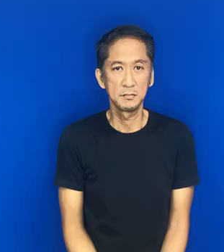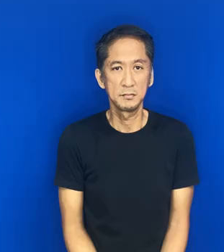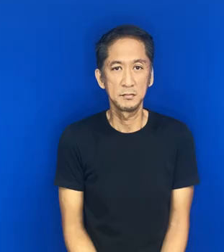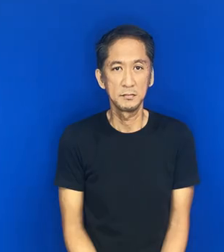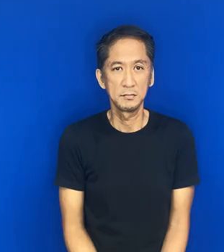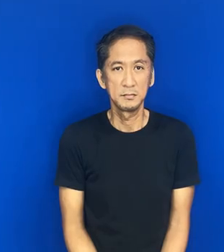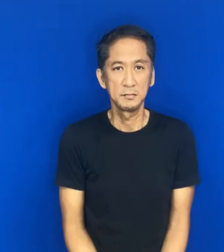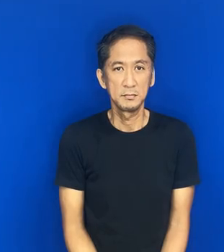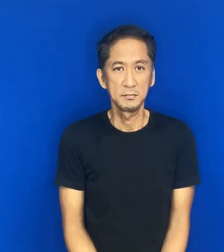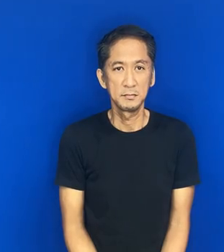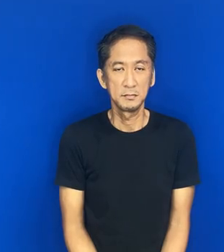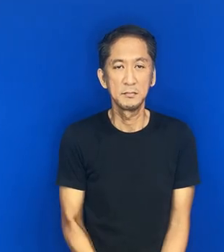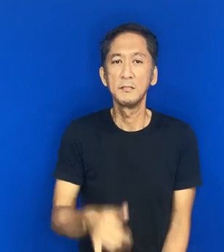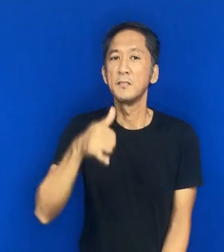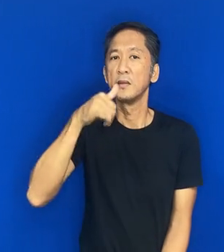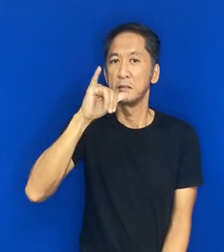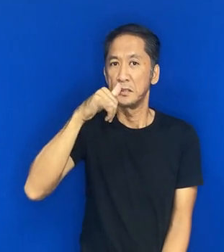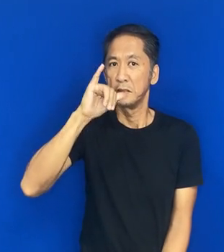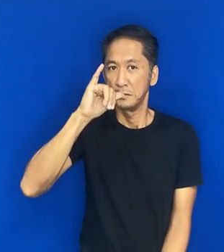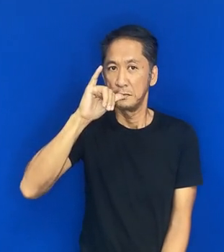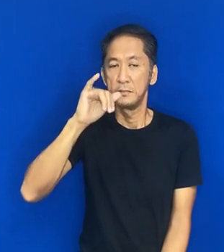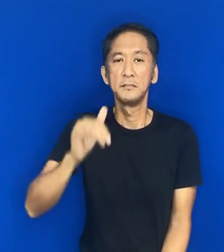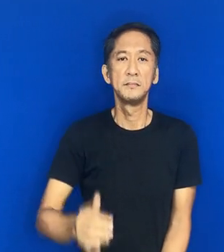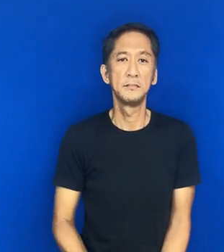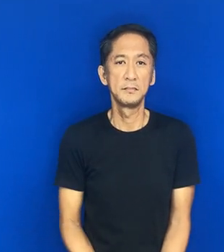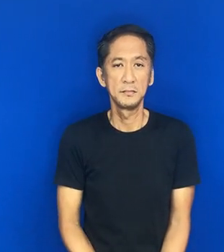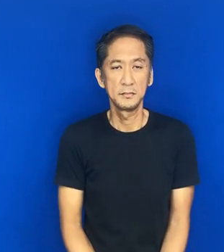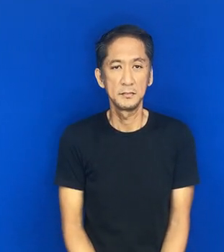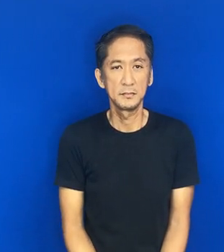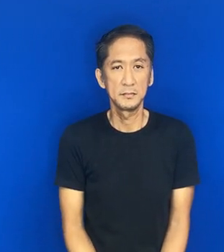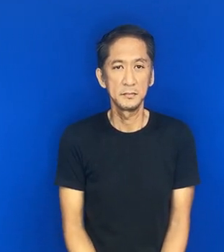beer